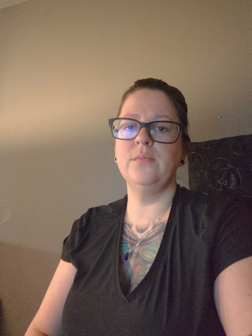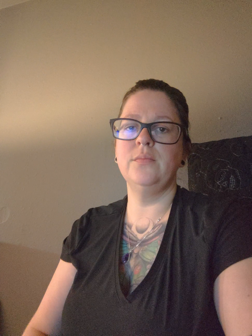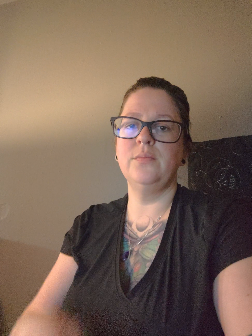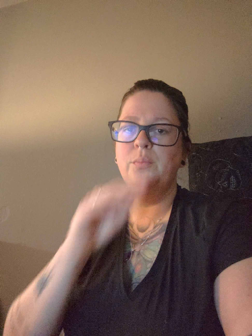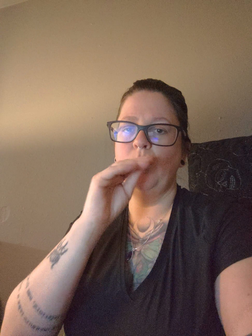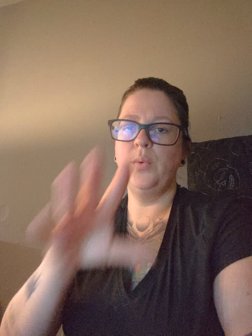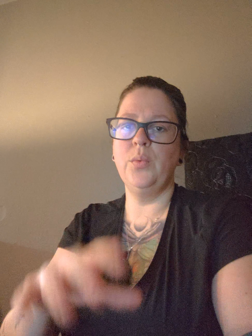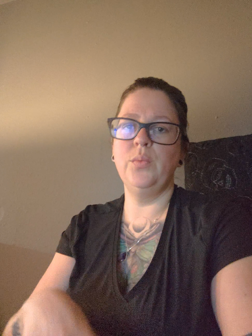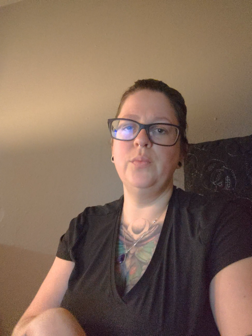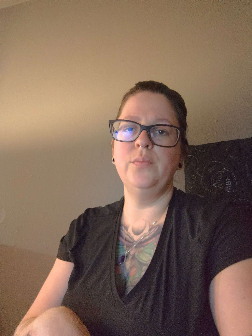blow